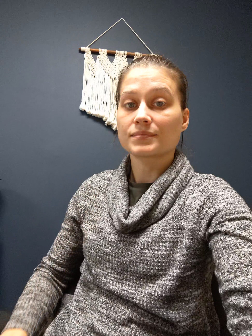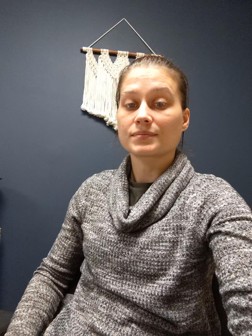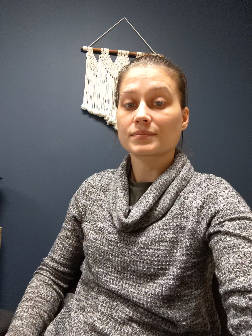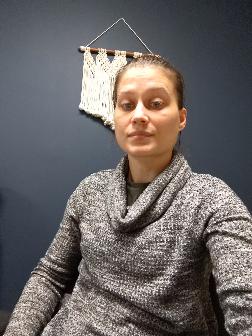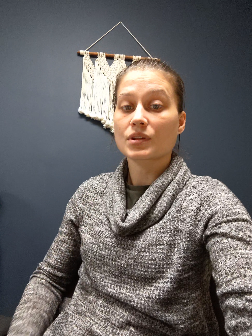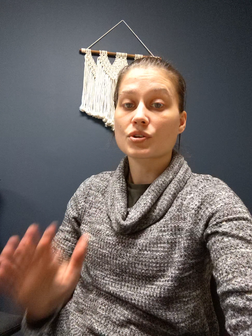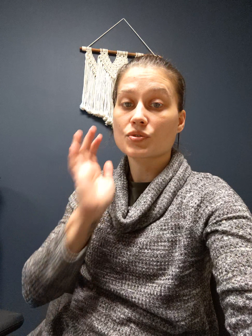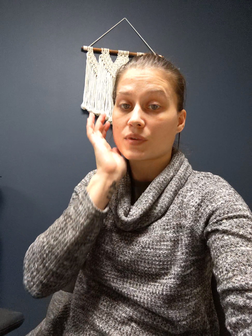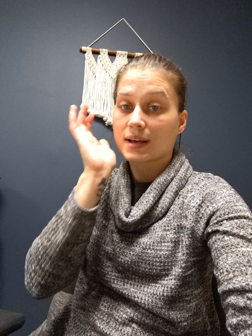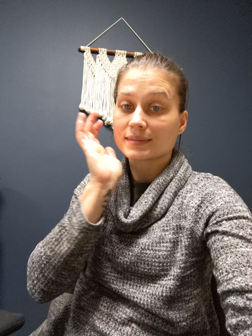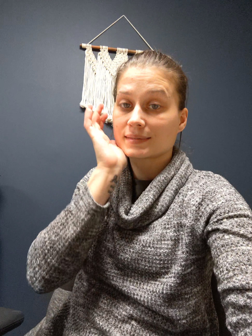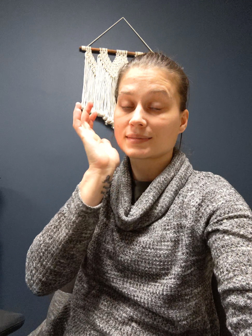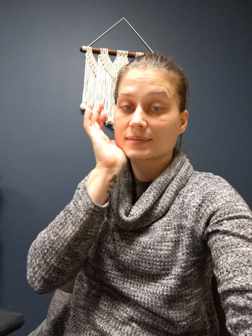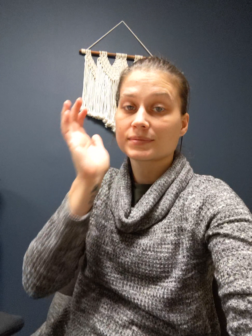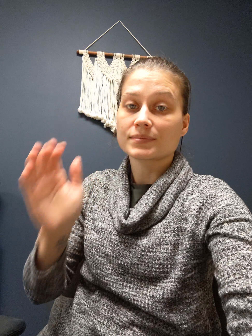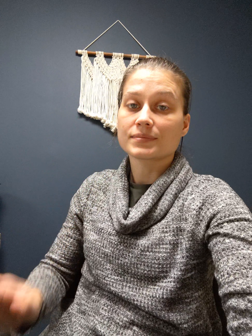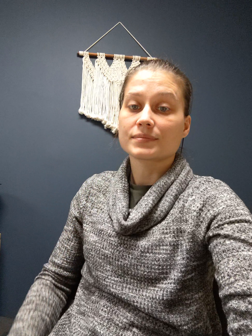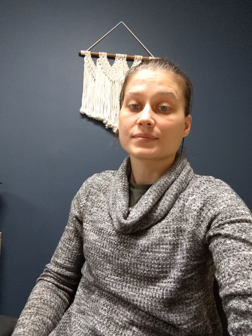grass